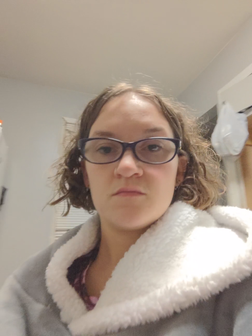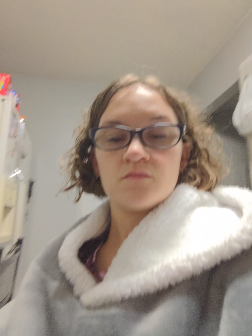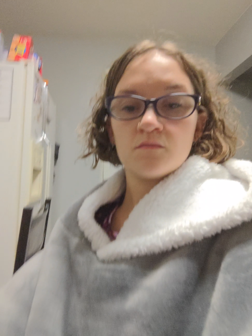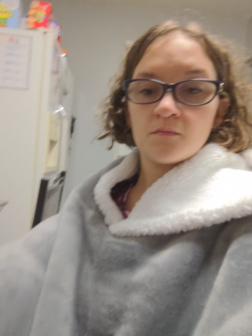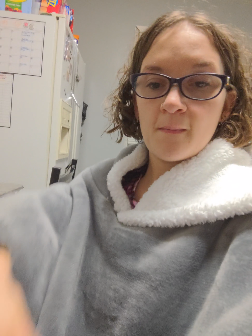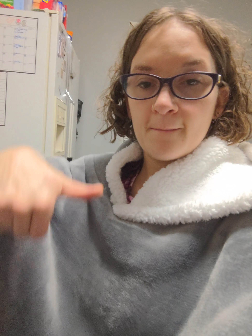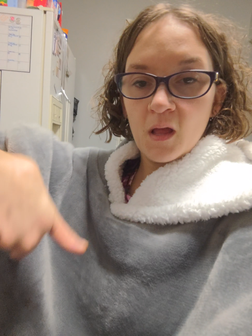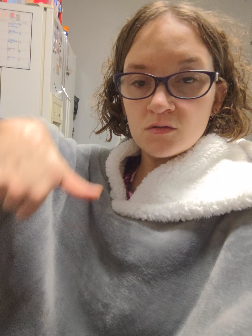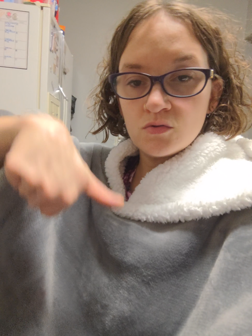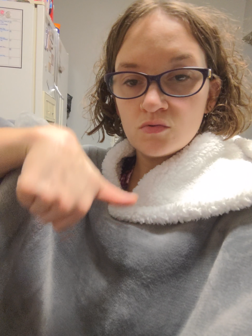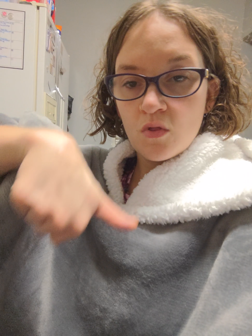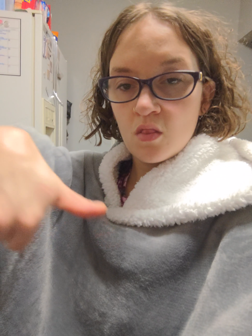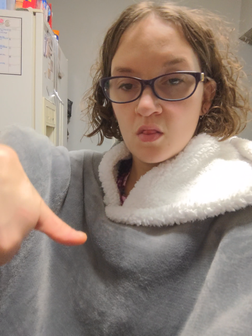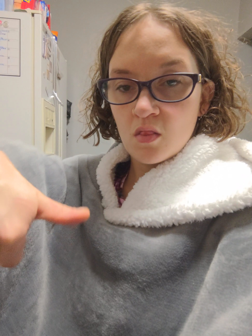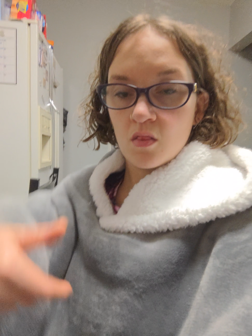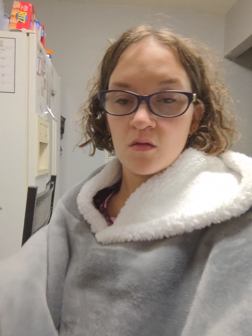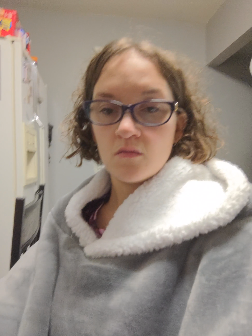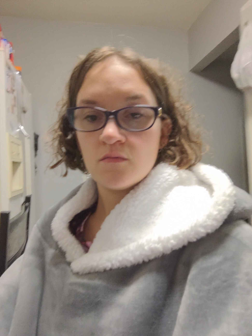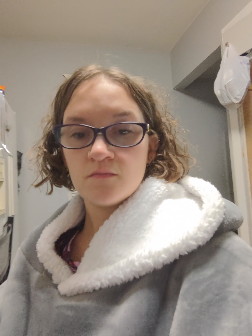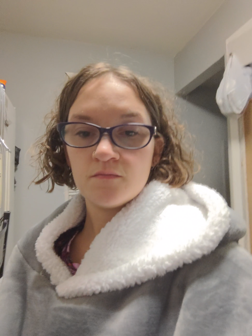puzzle